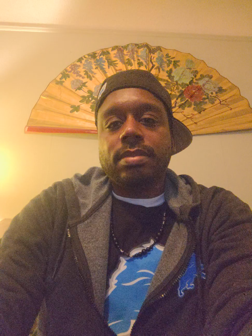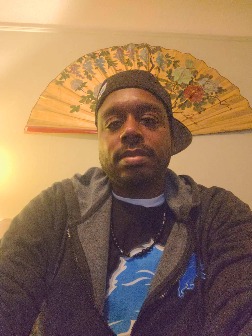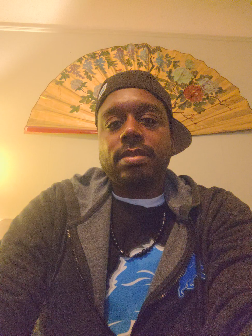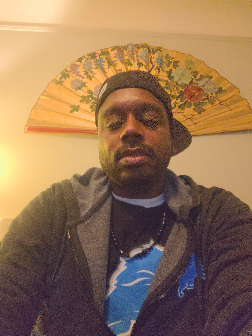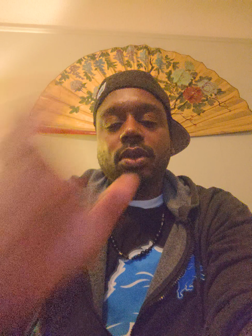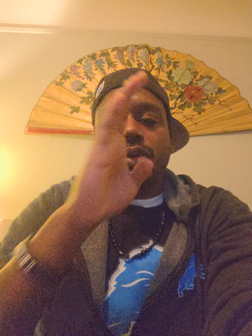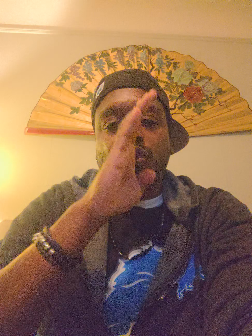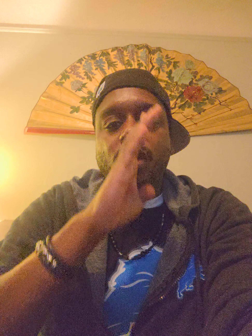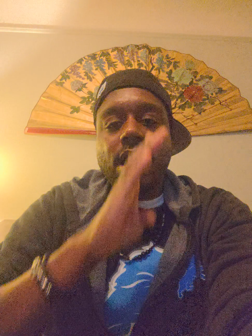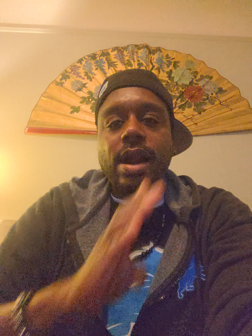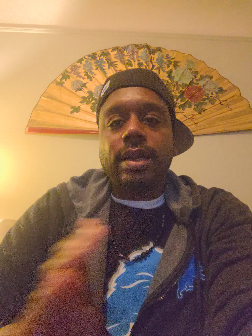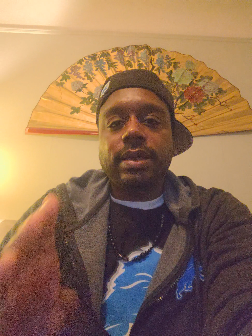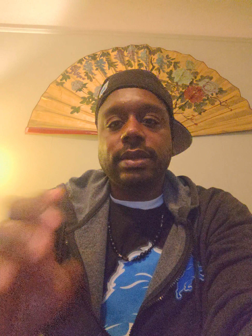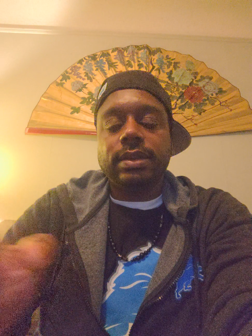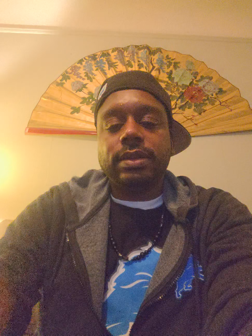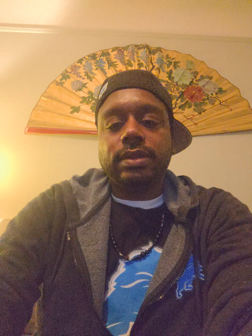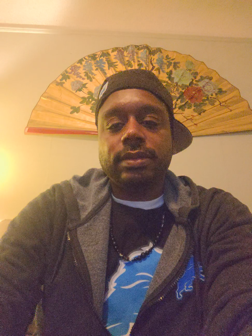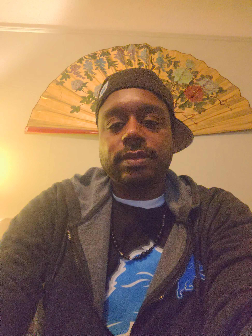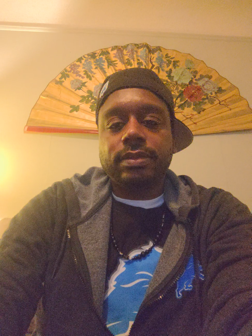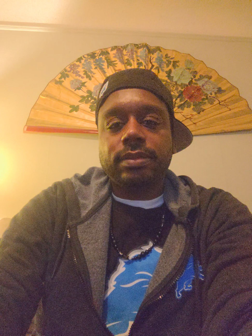quiet